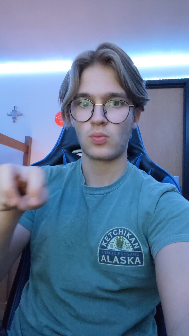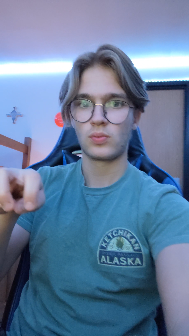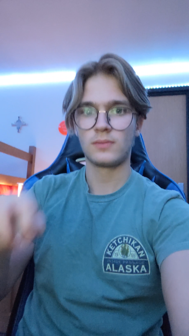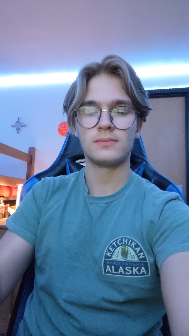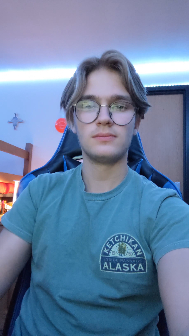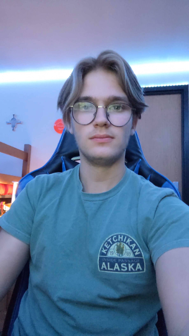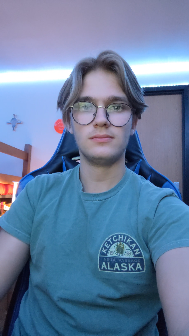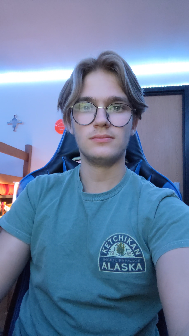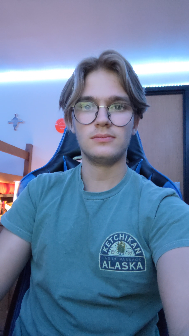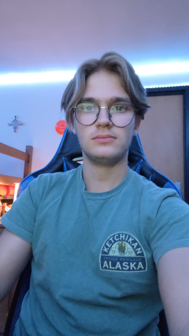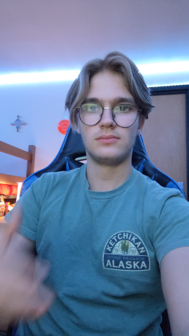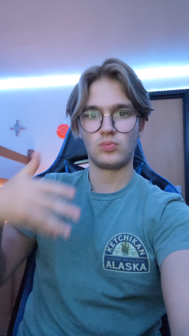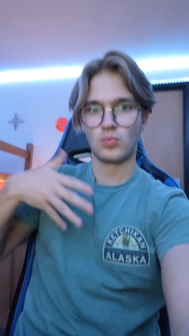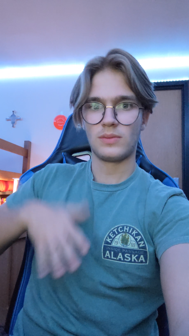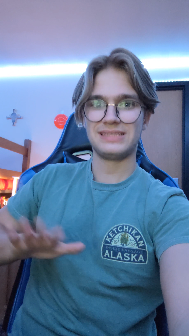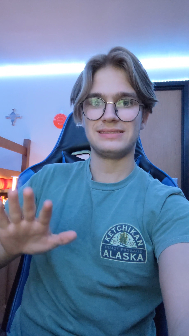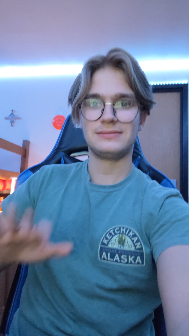dress